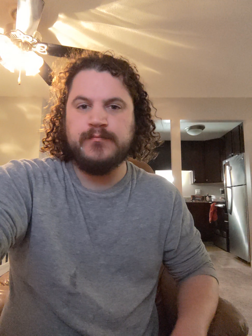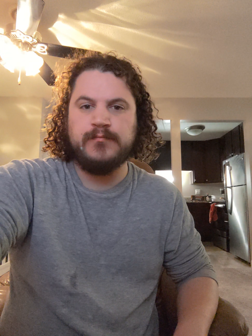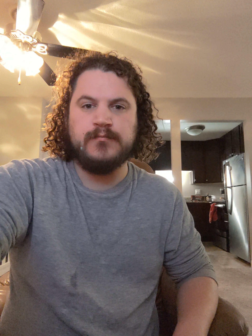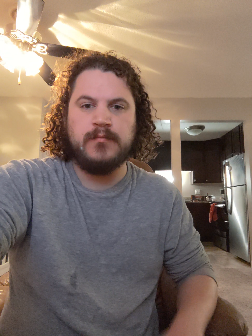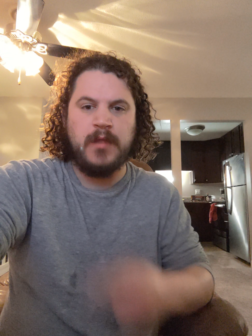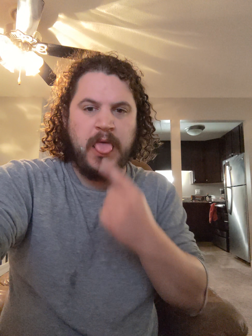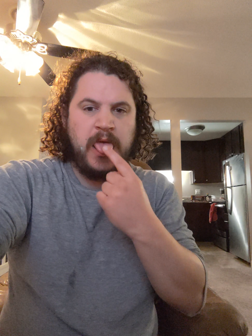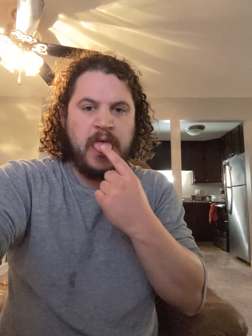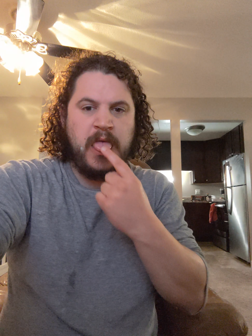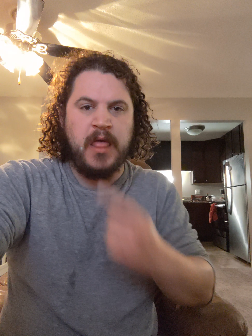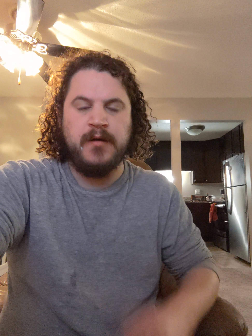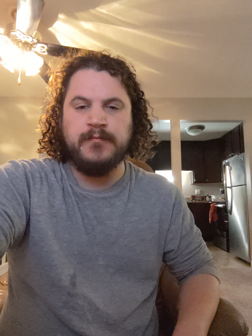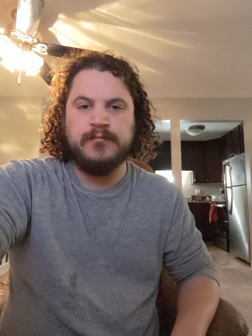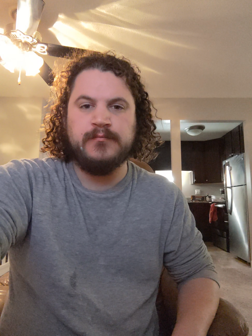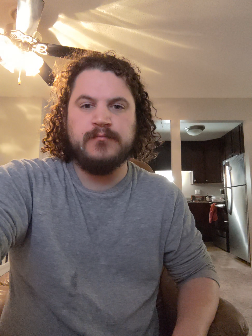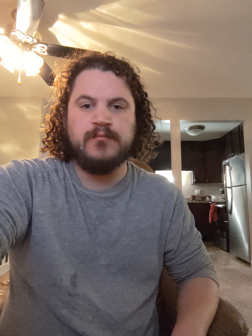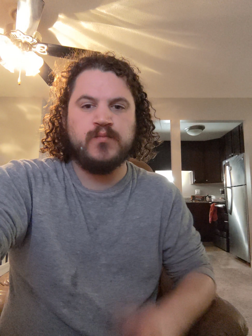tongue